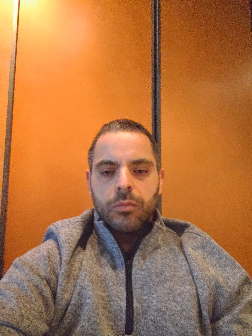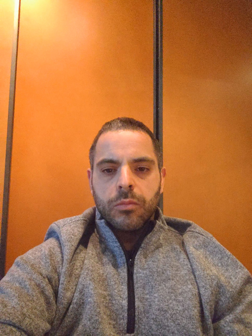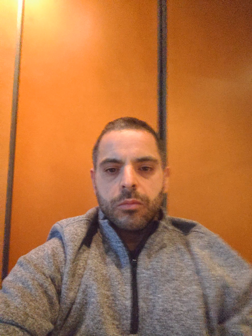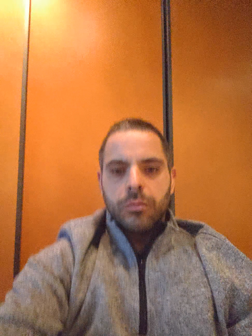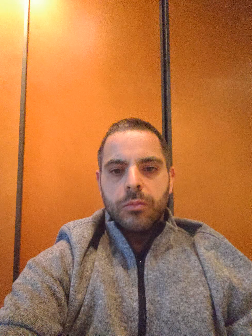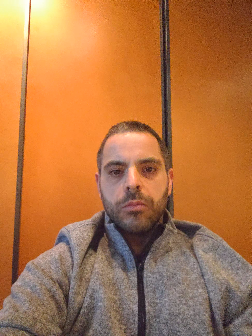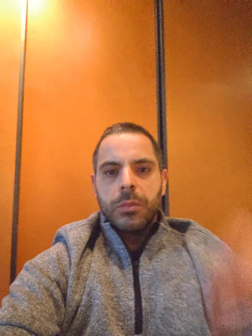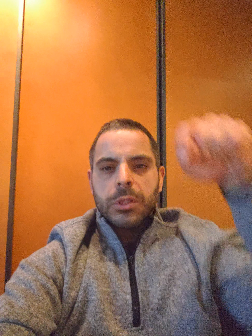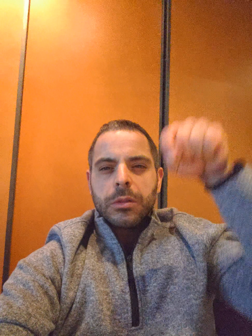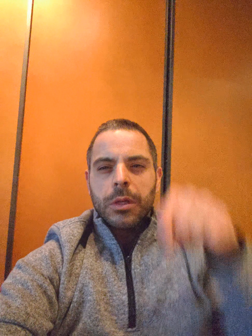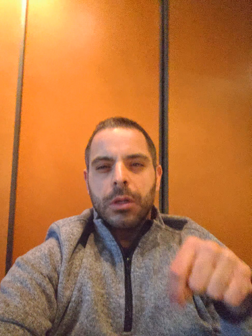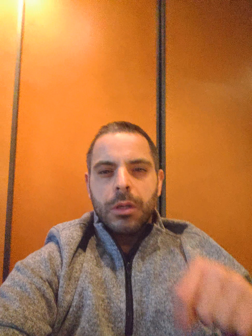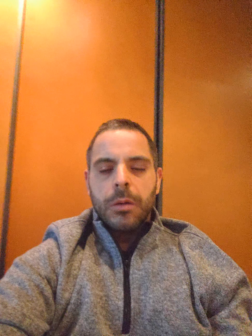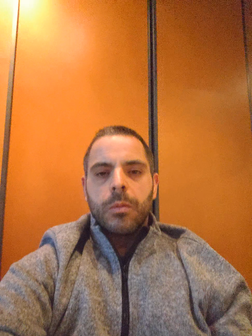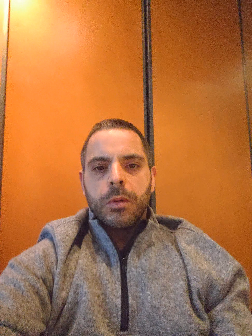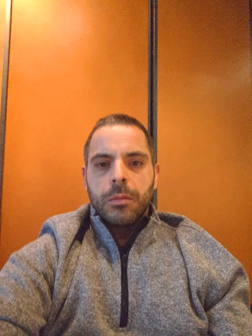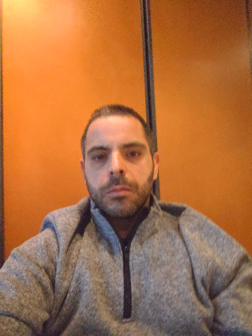down